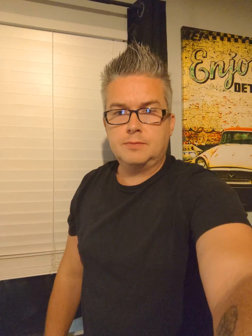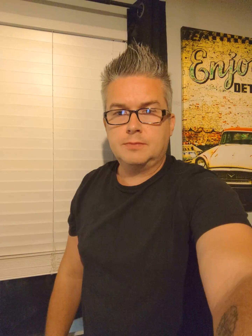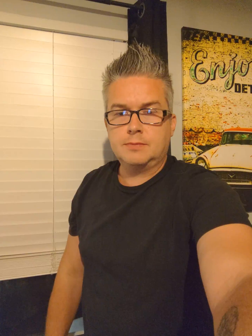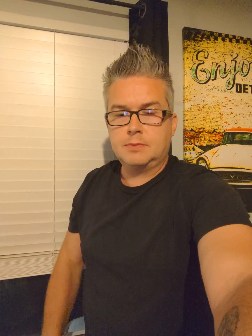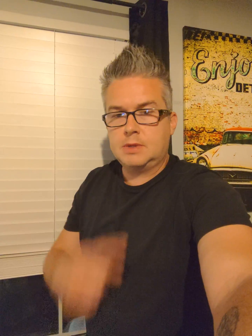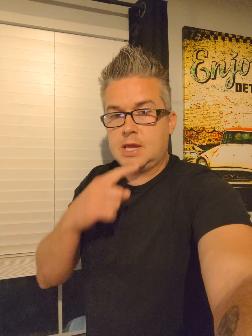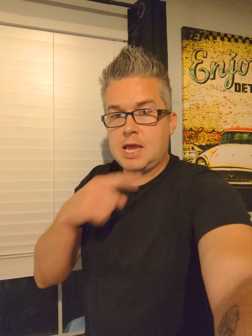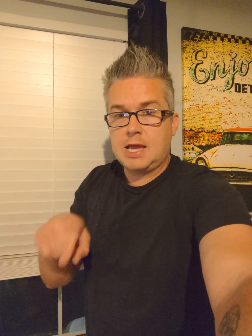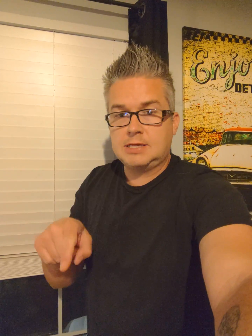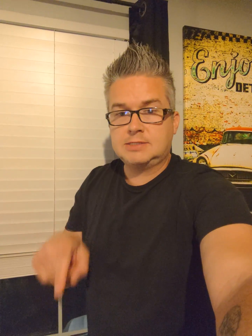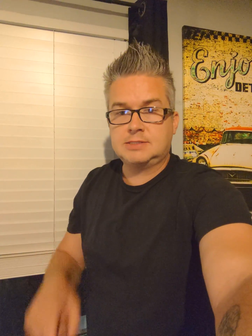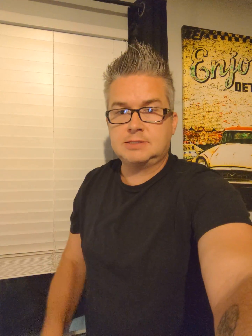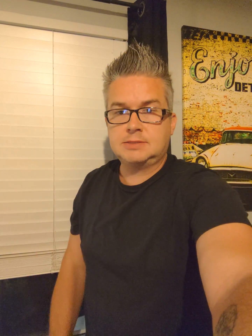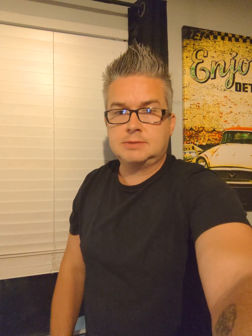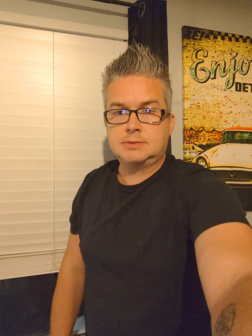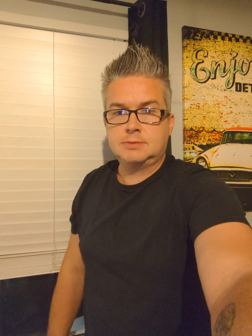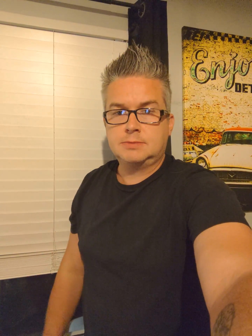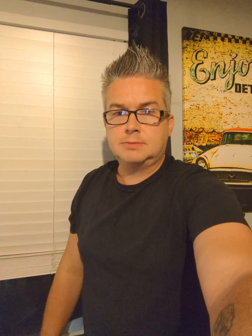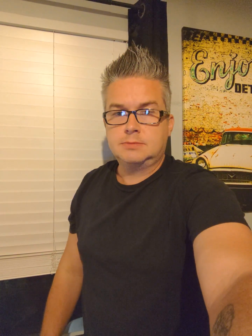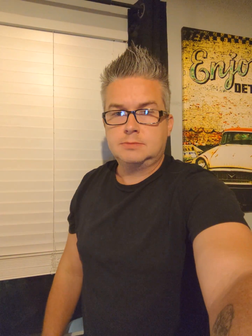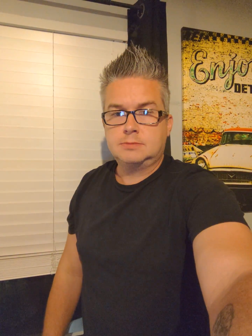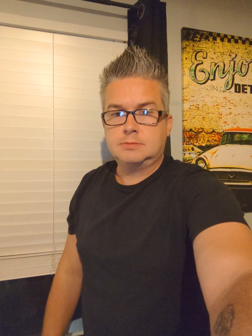cut